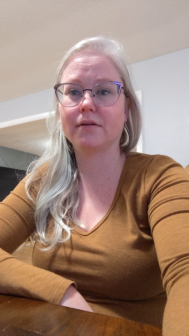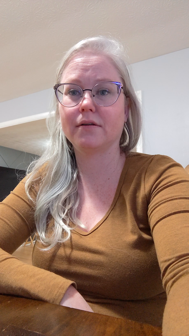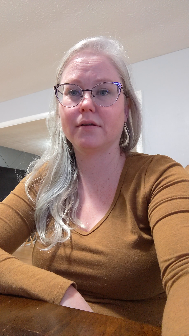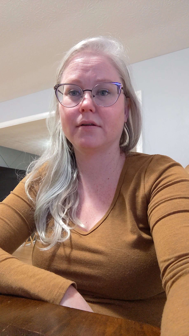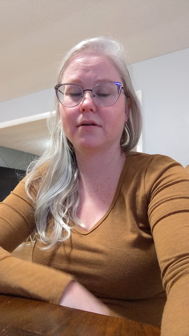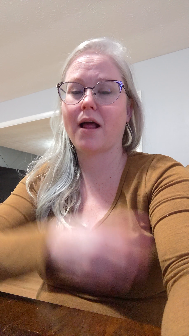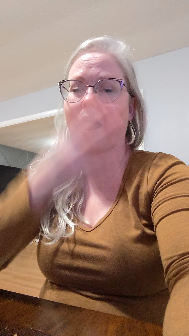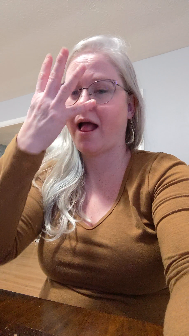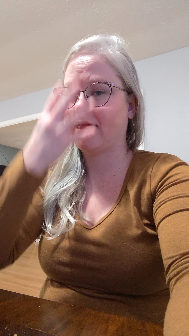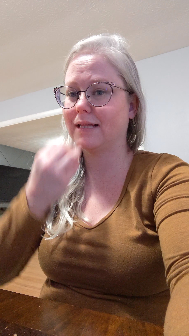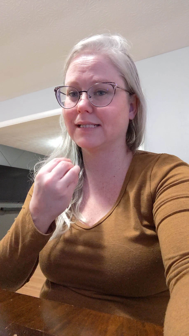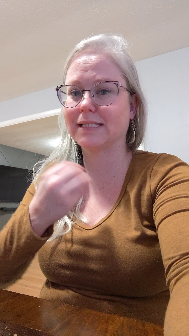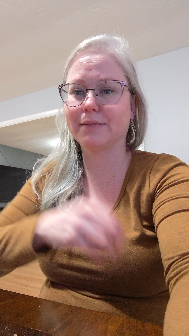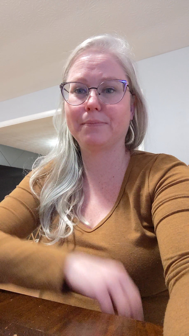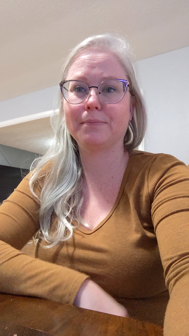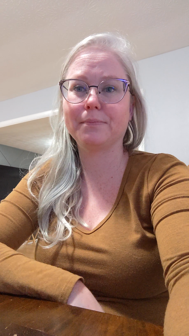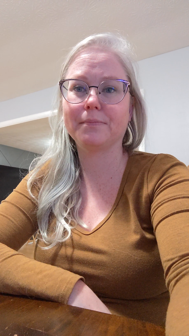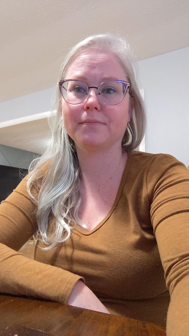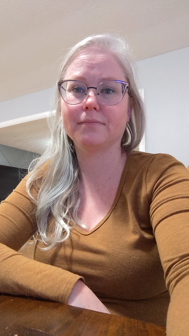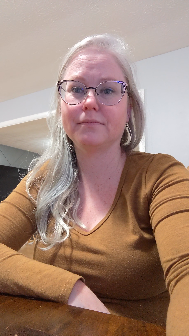asleep